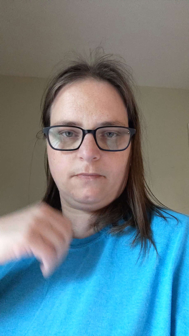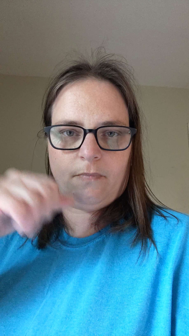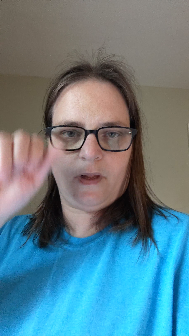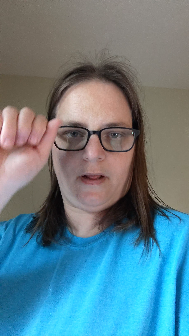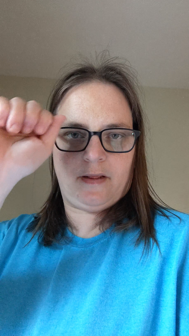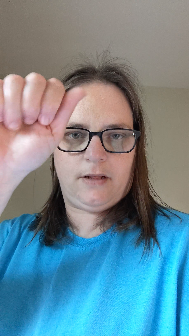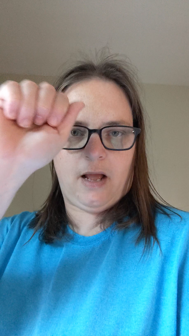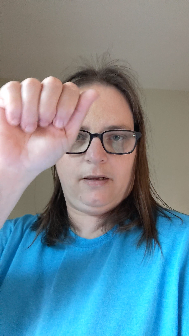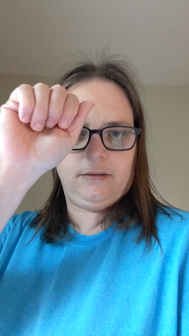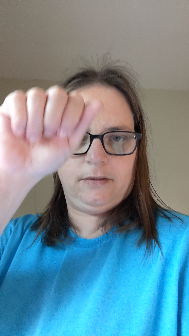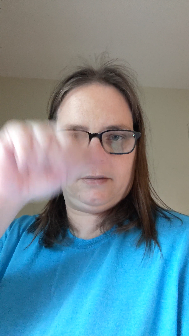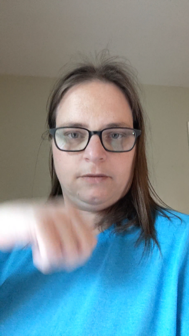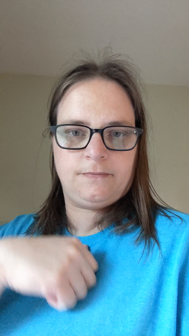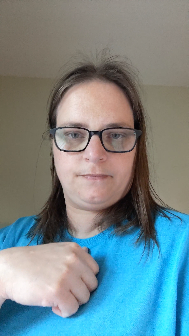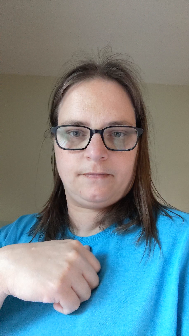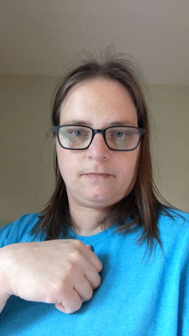knock